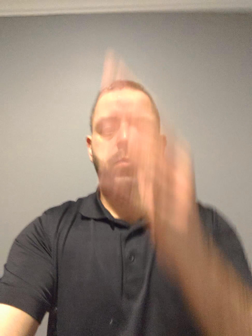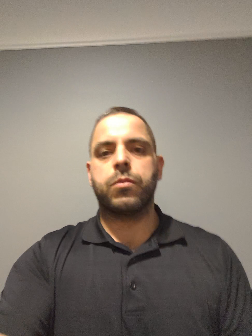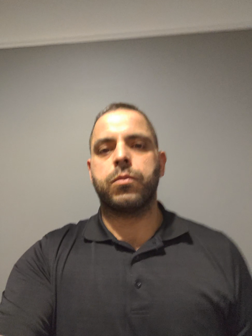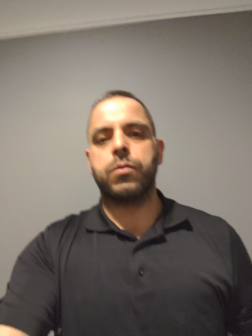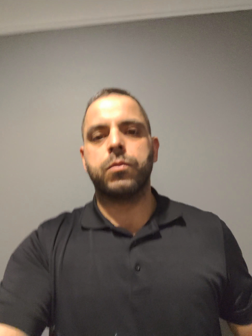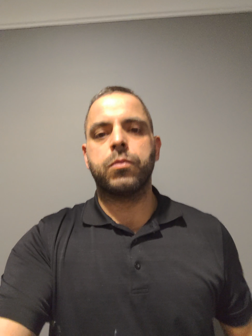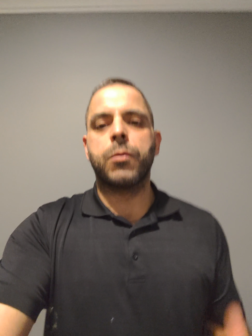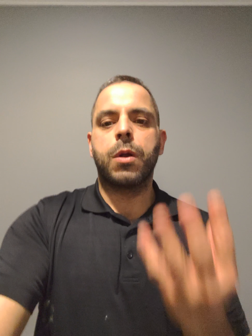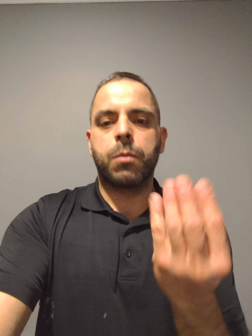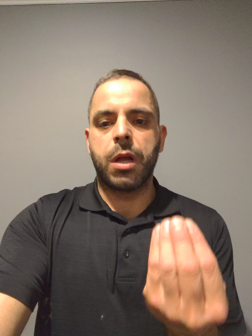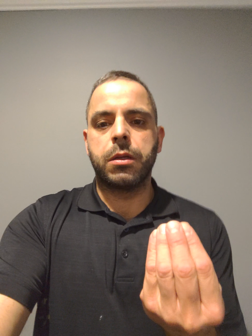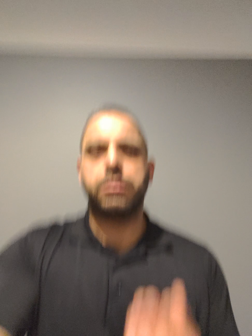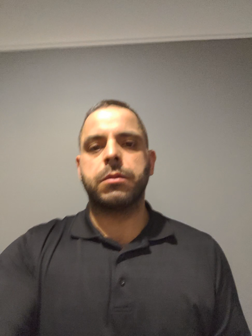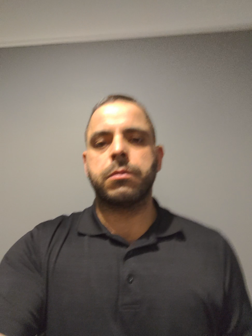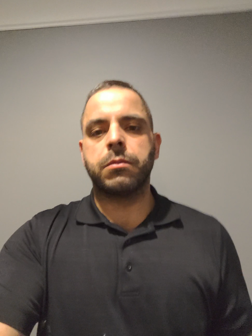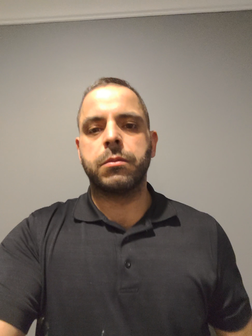wet